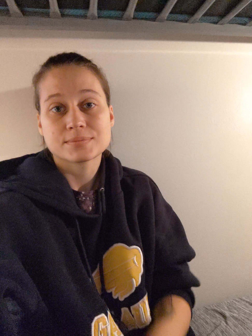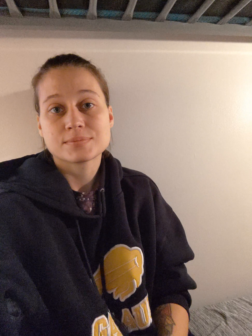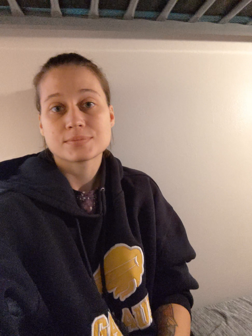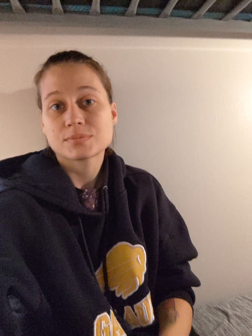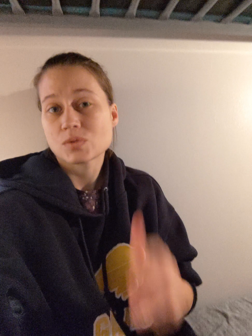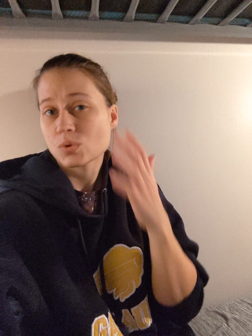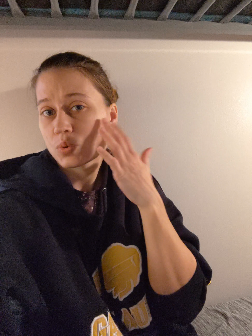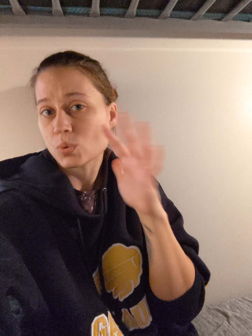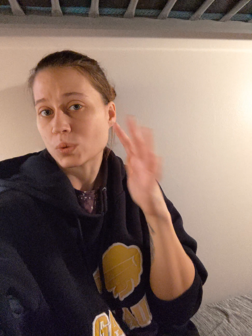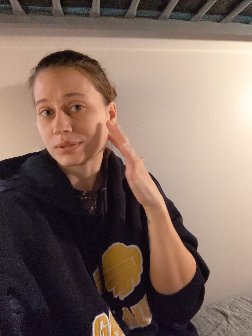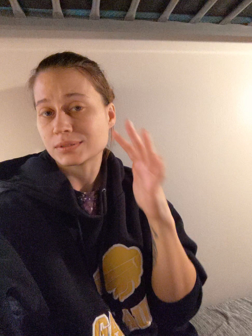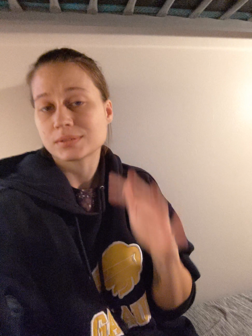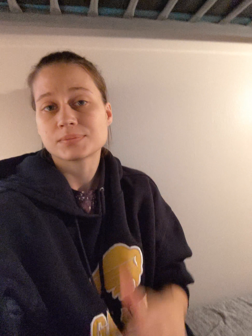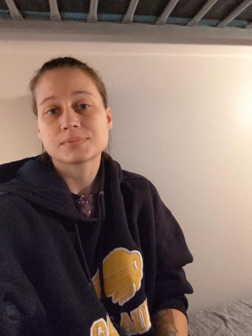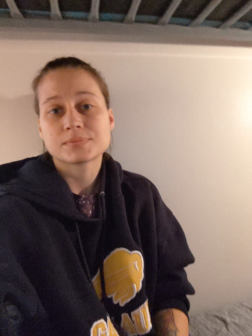noisy